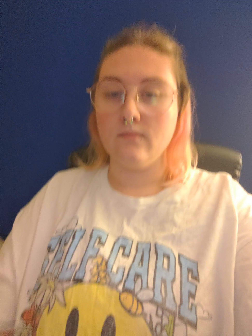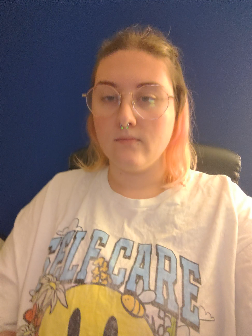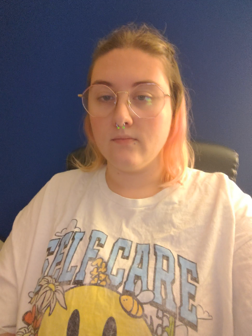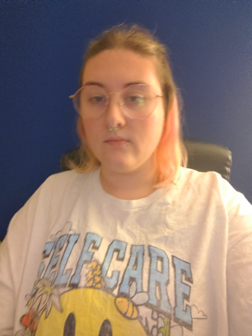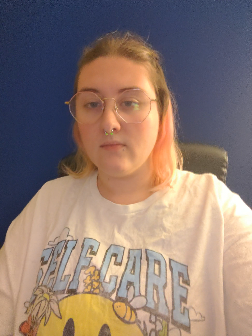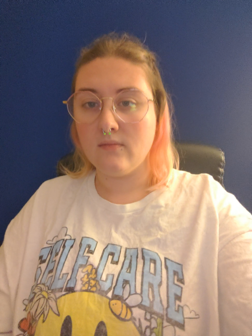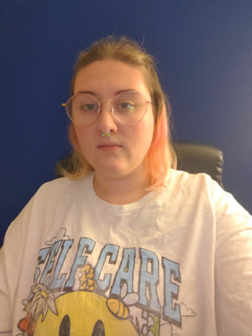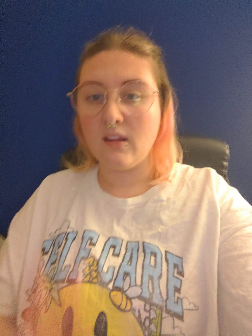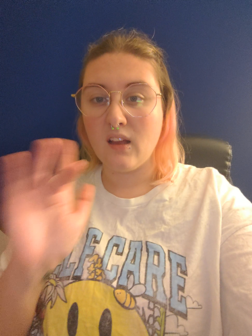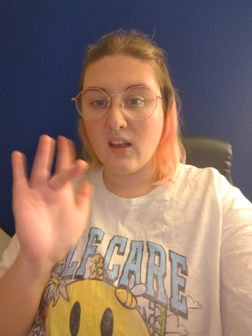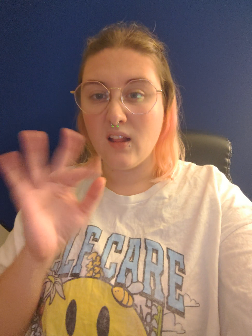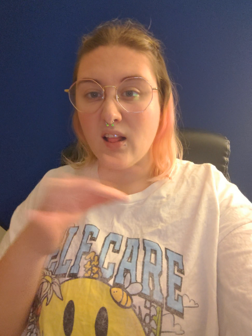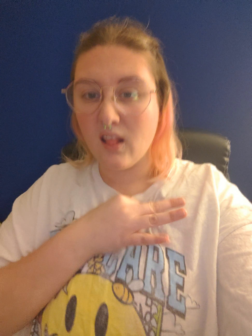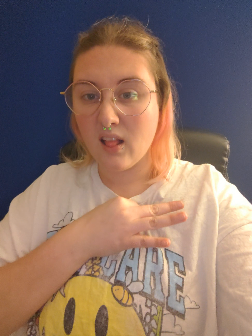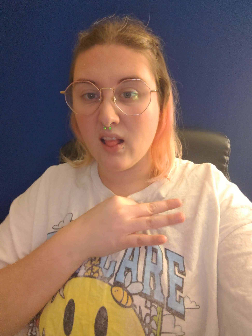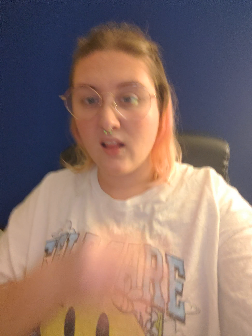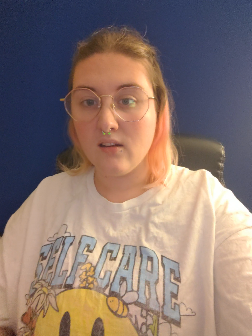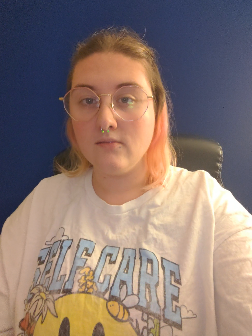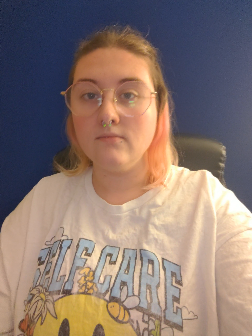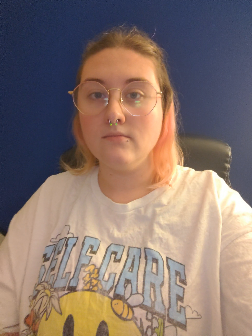yucky